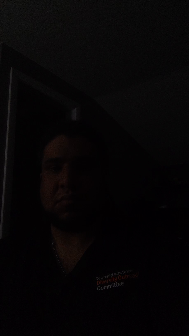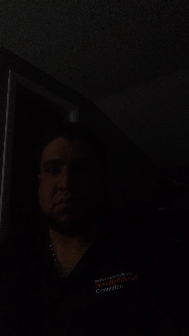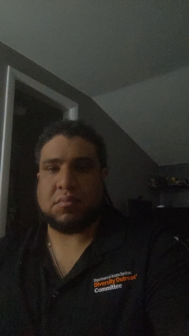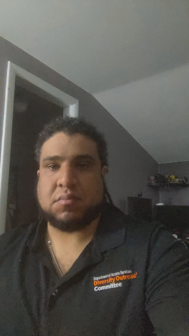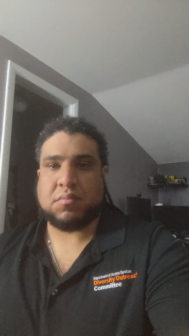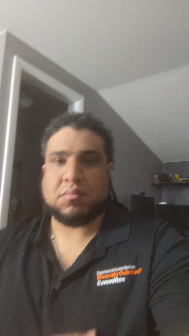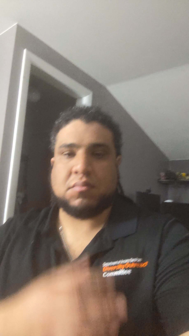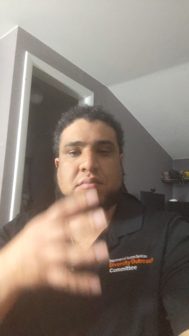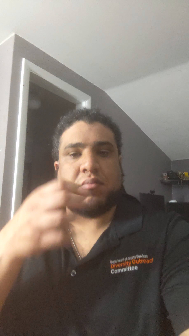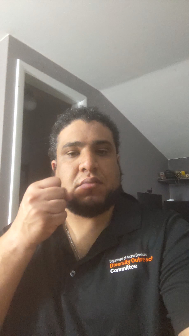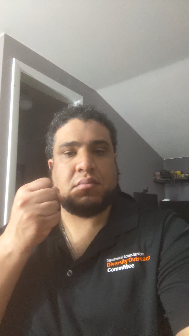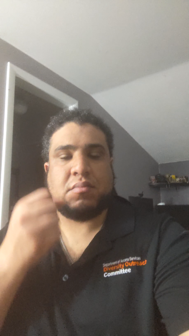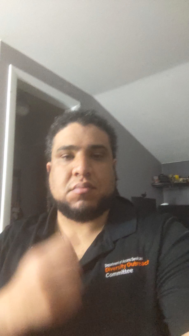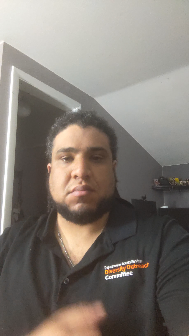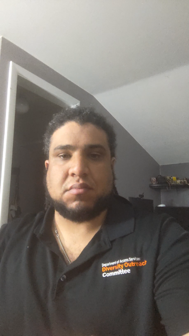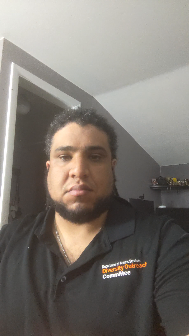get